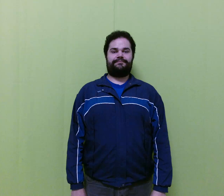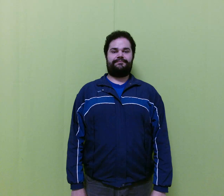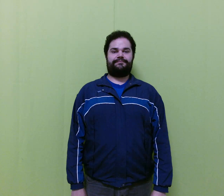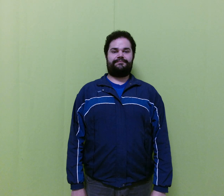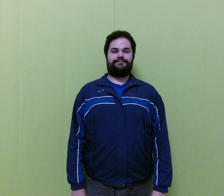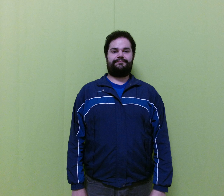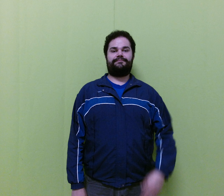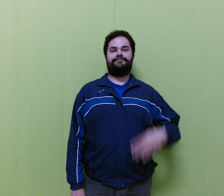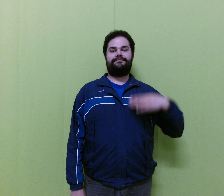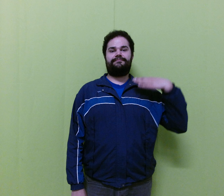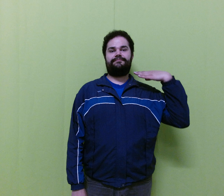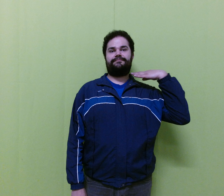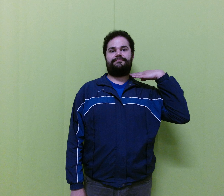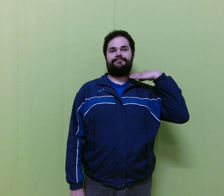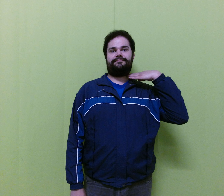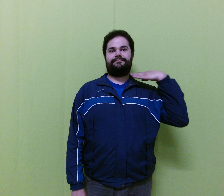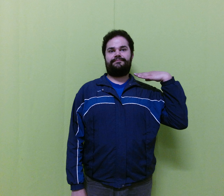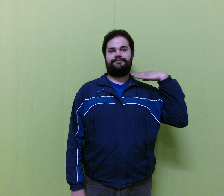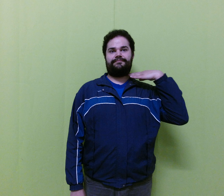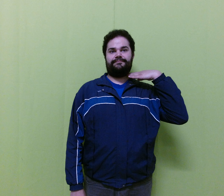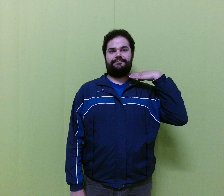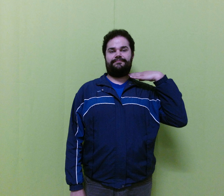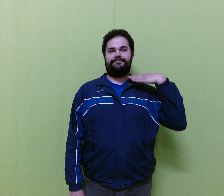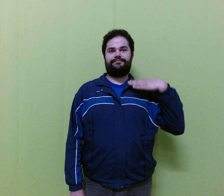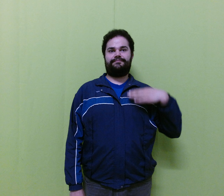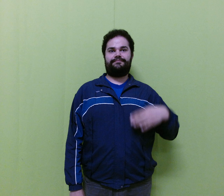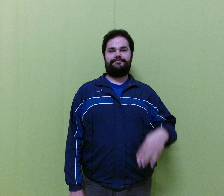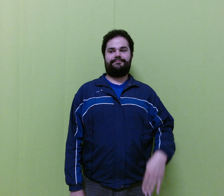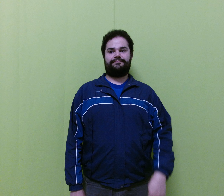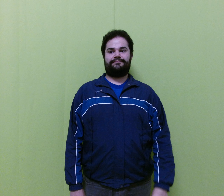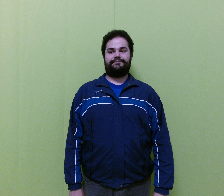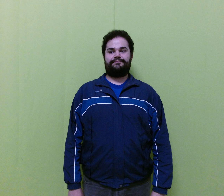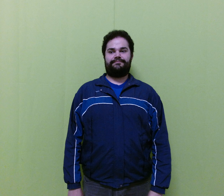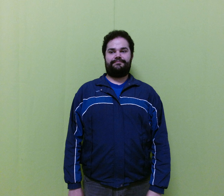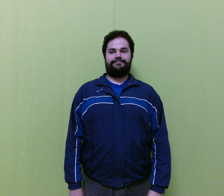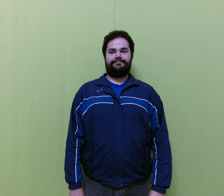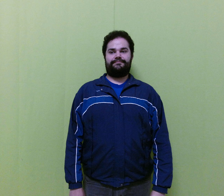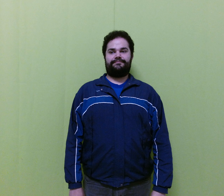banco